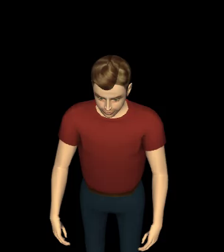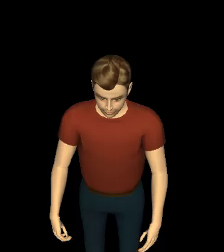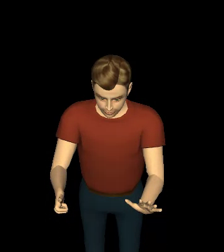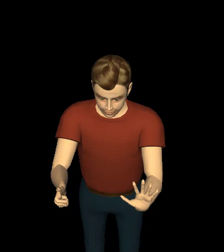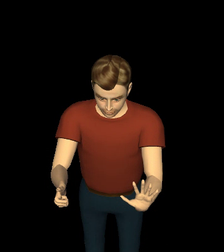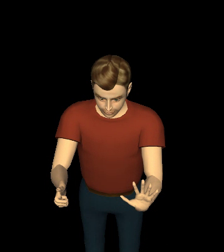6